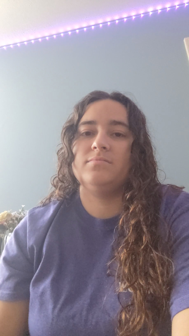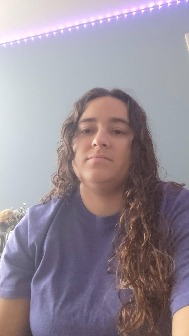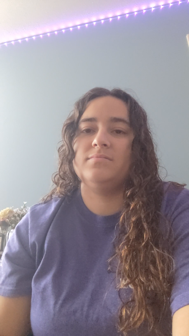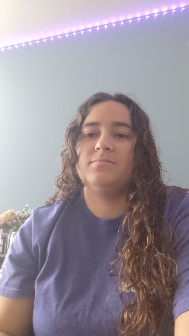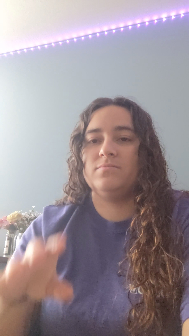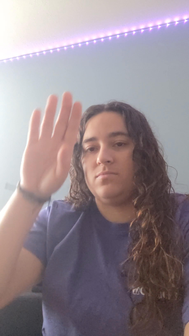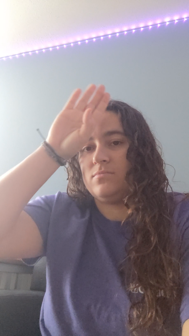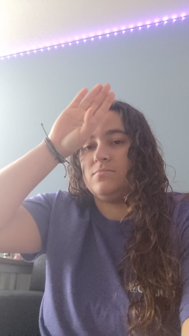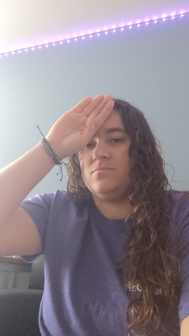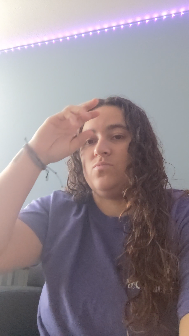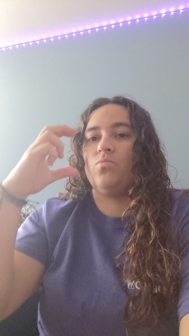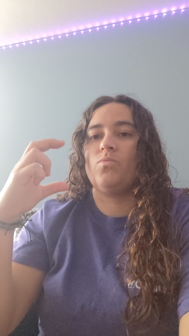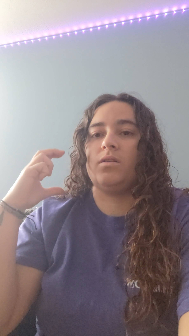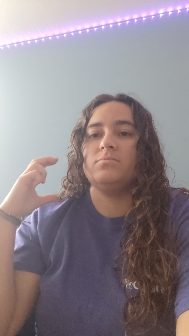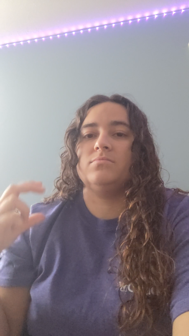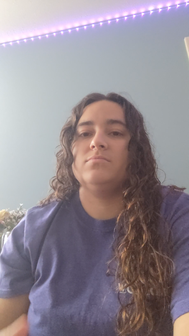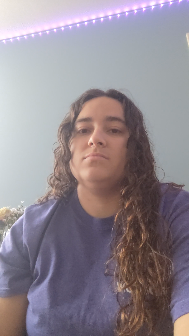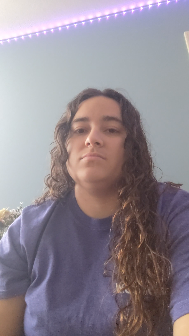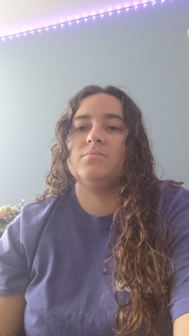fire truck